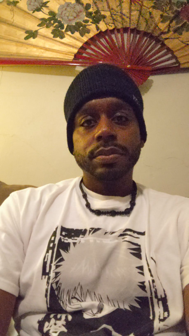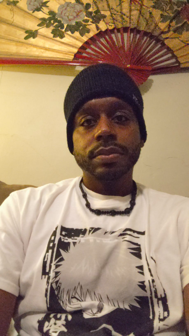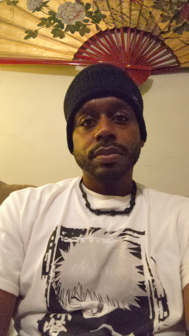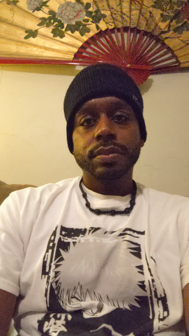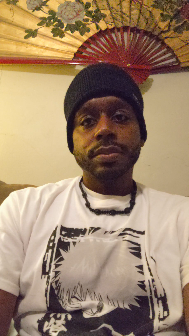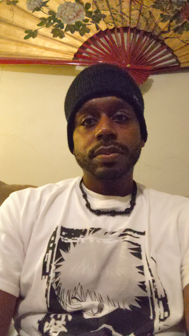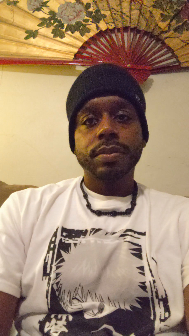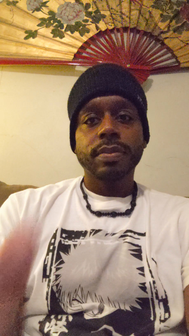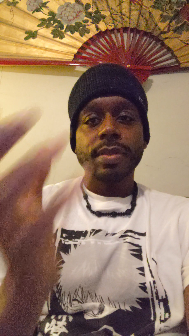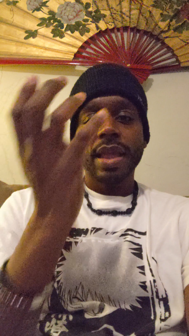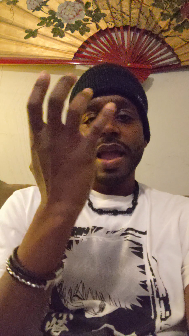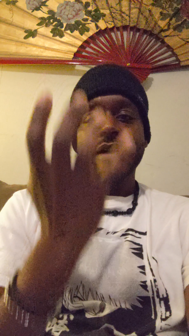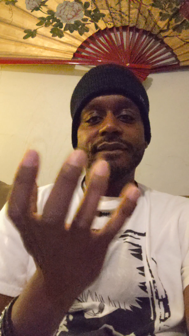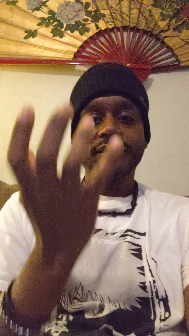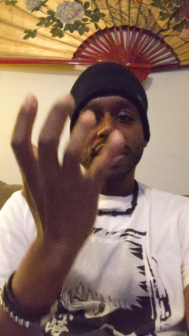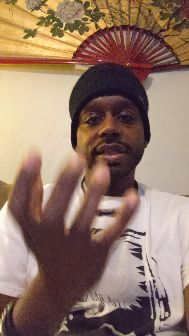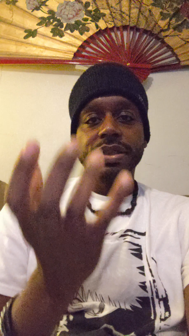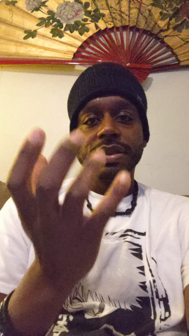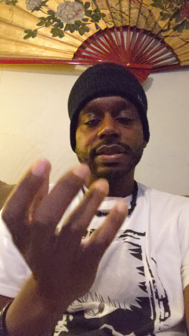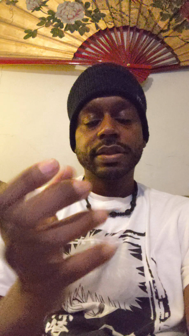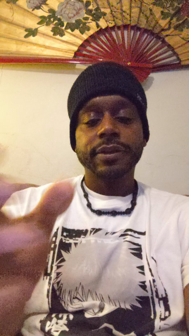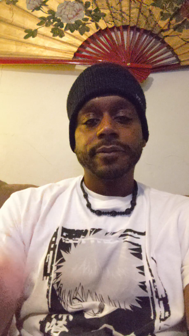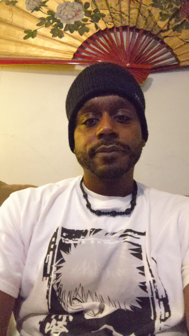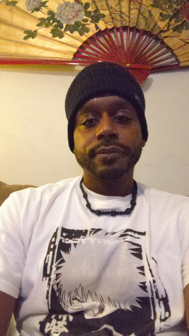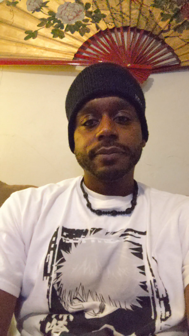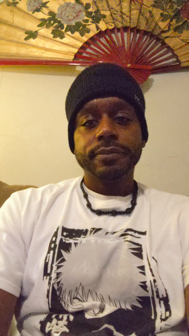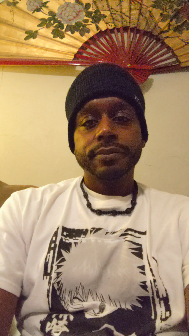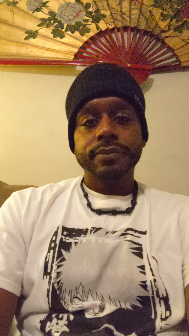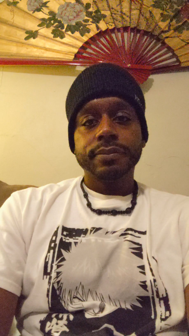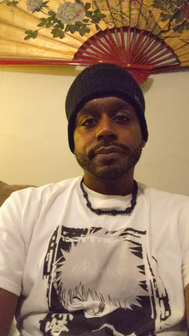heavy